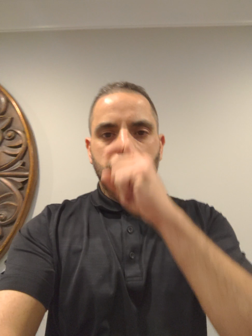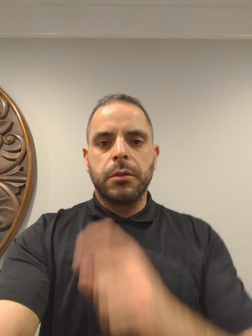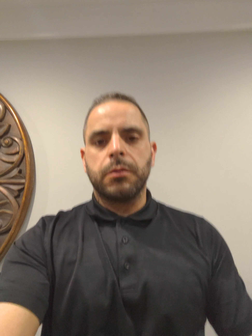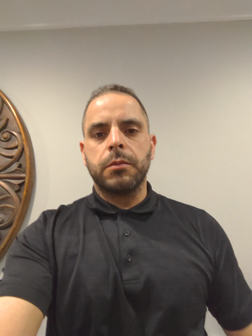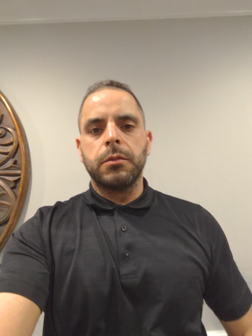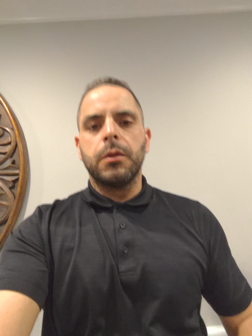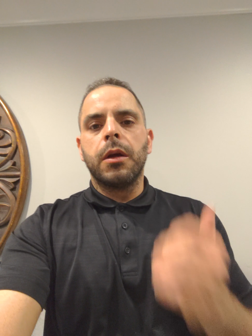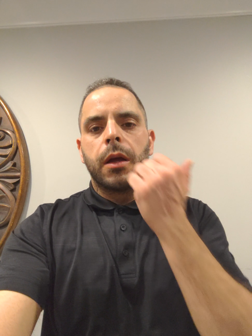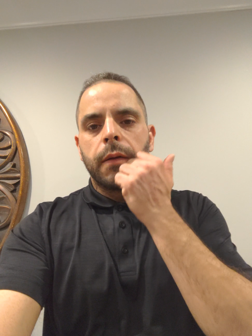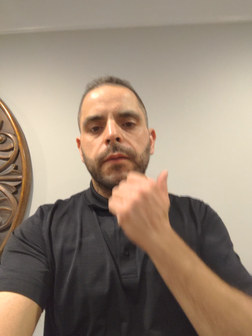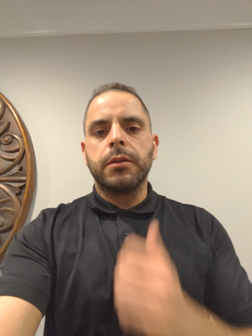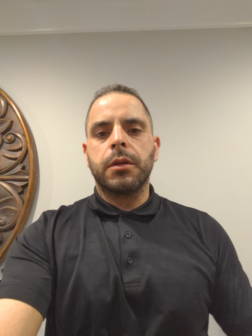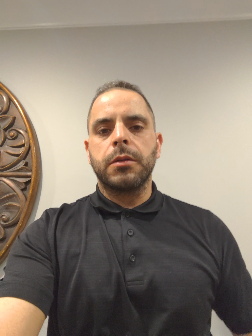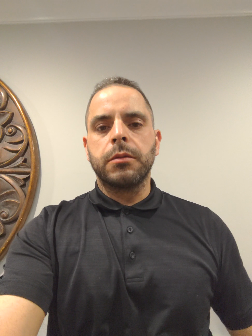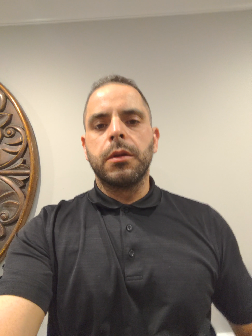every